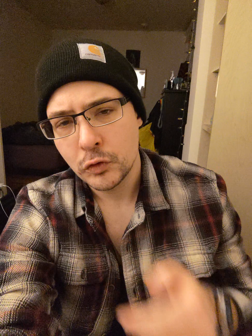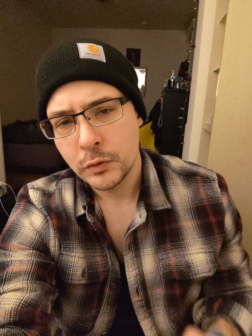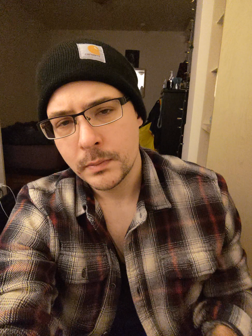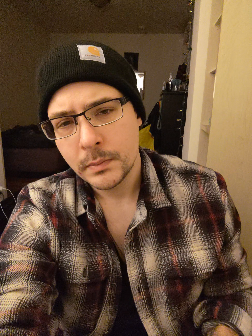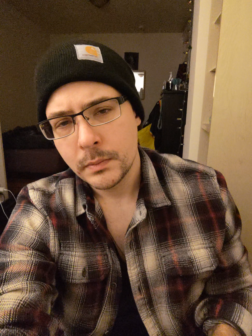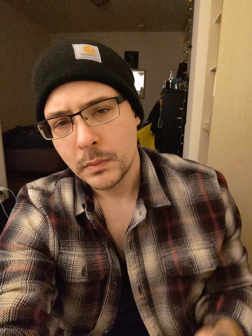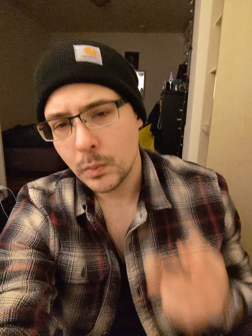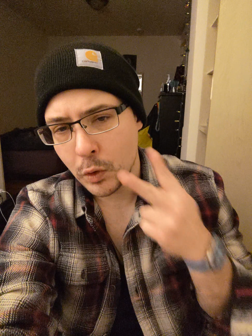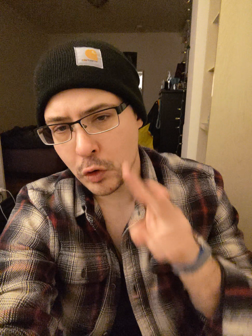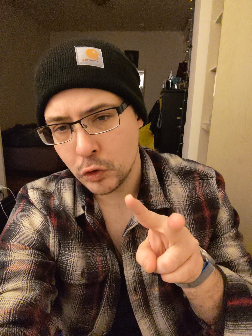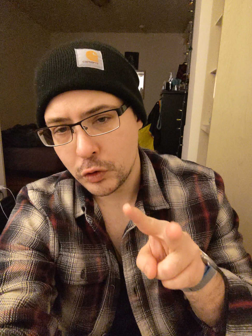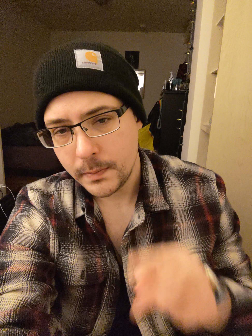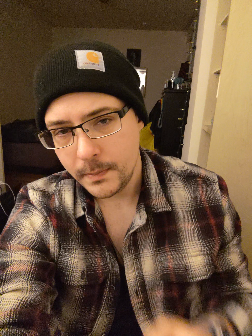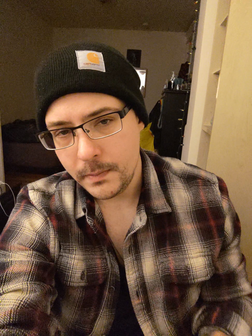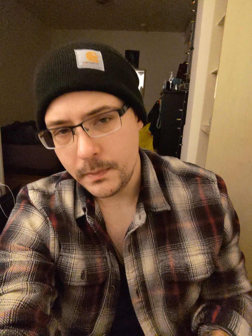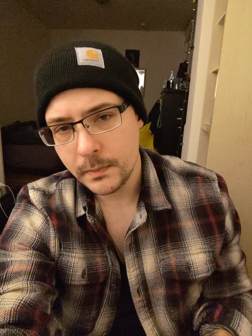look